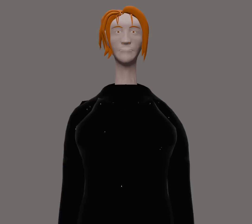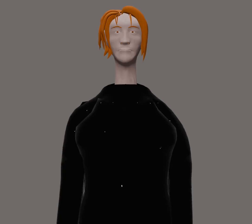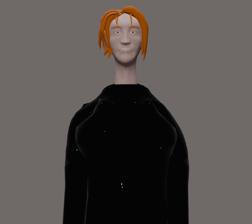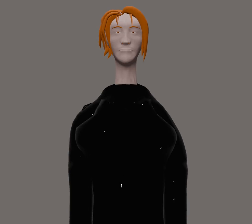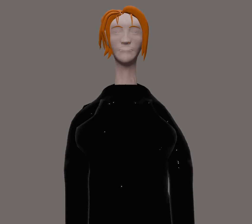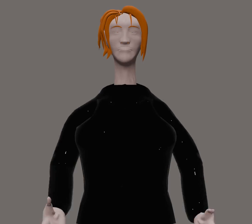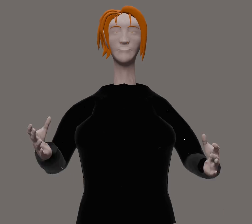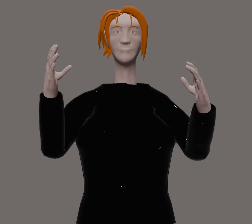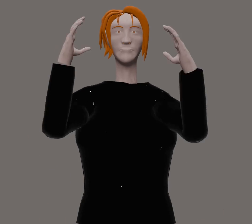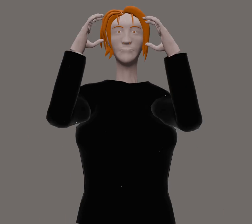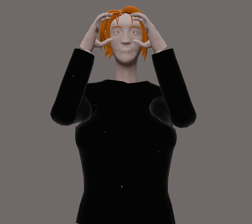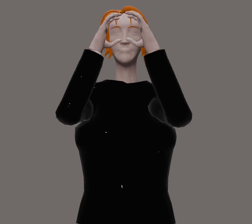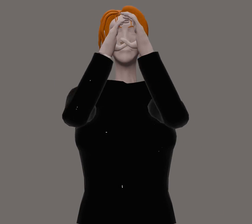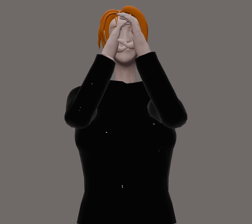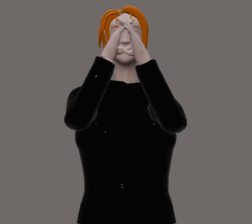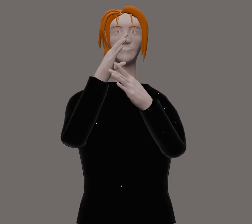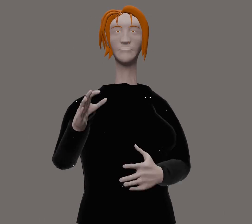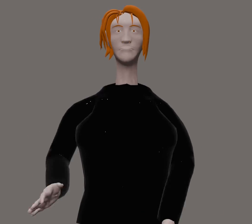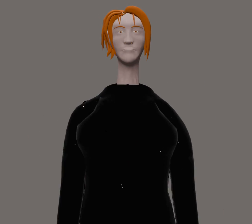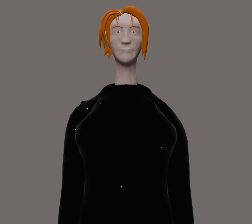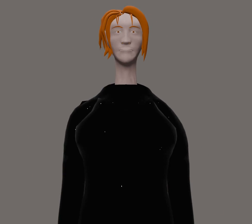Eclipse